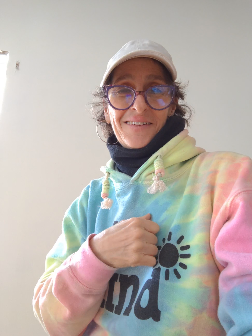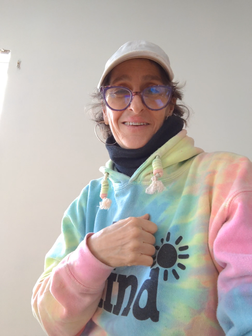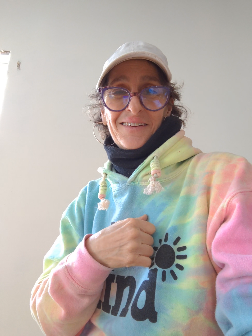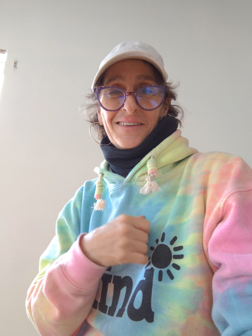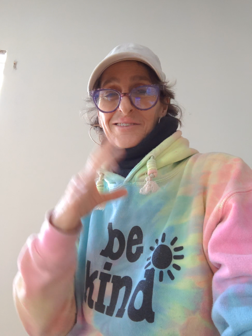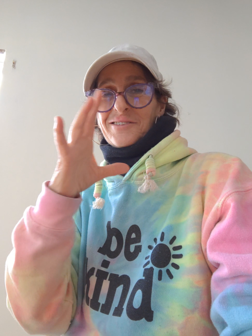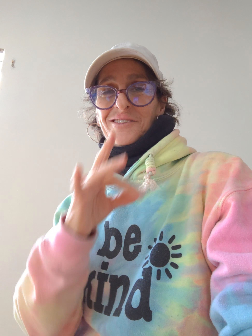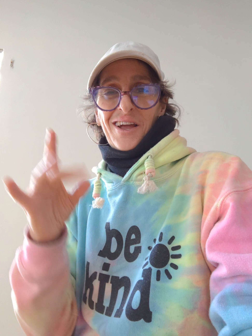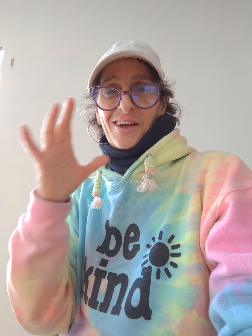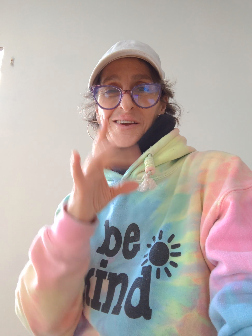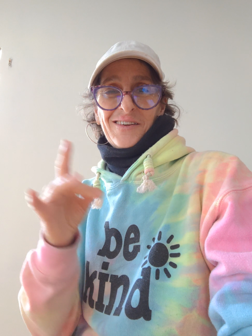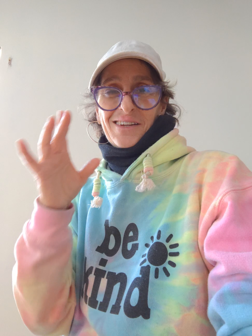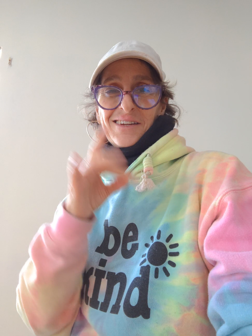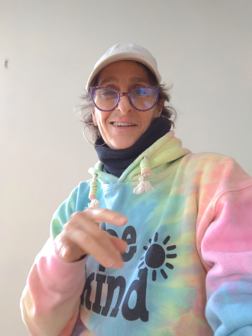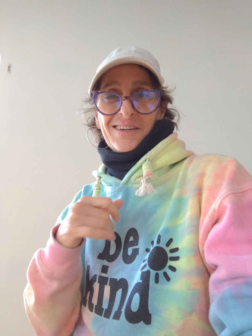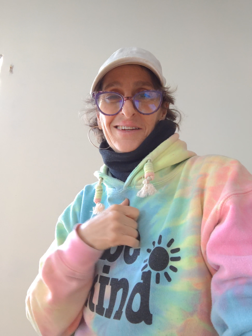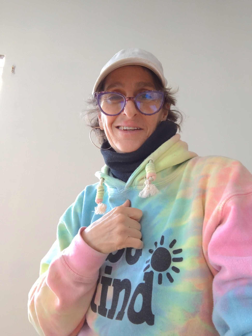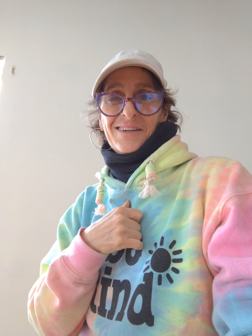story